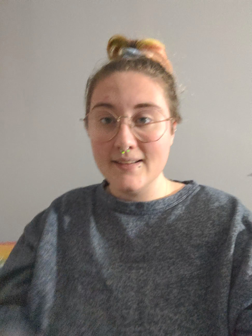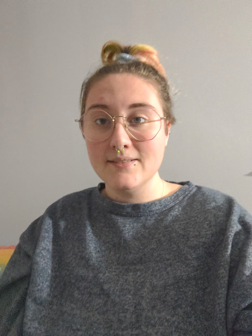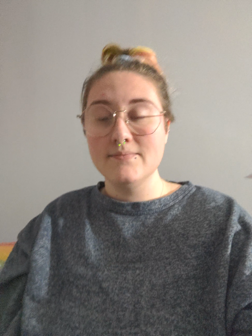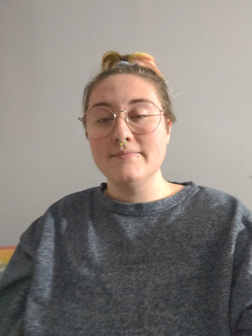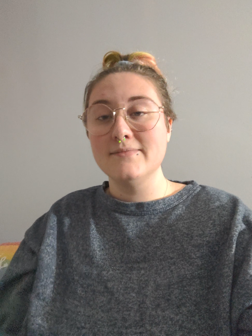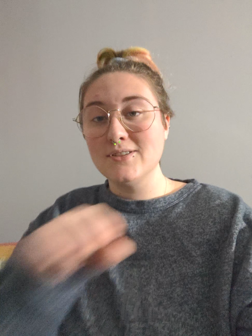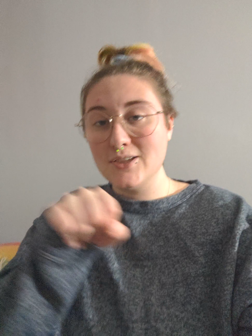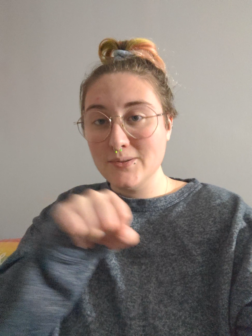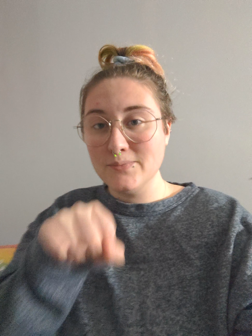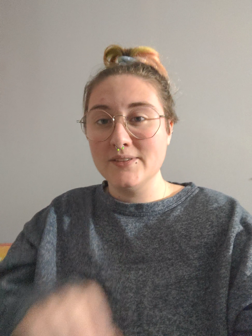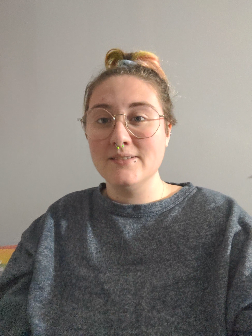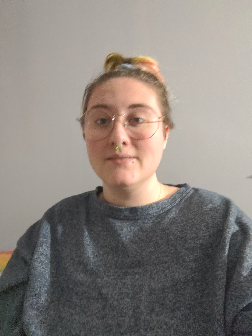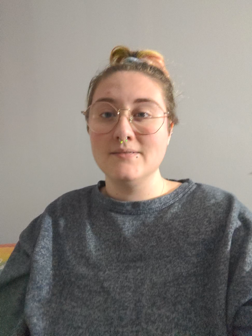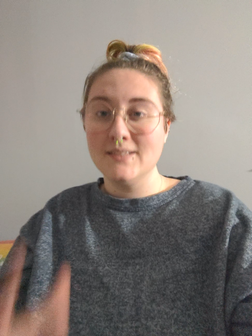shoe